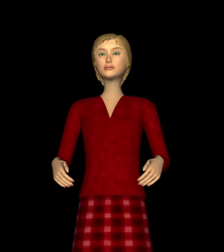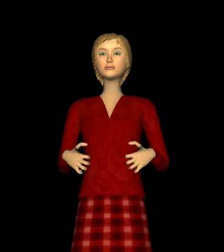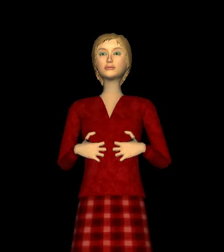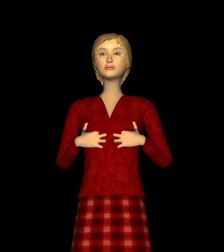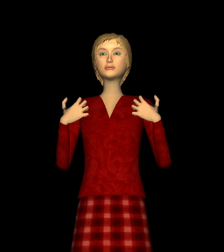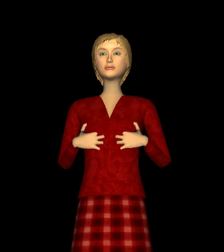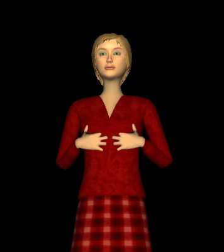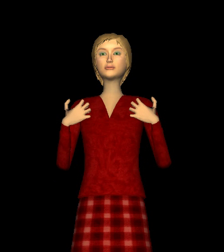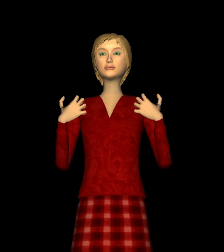غضب